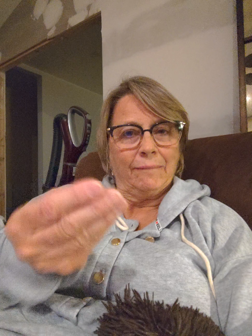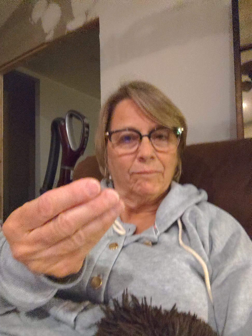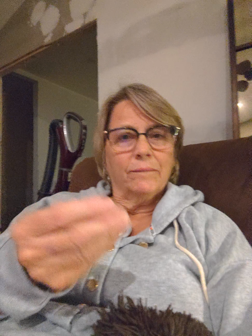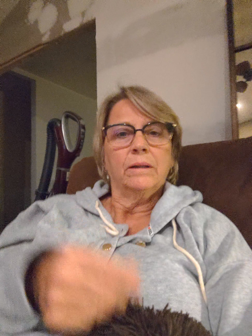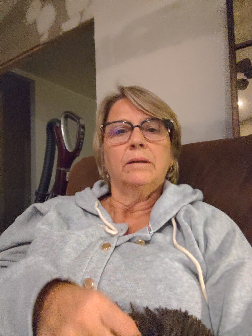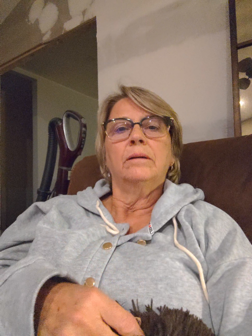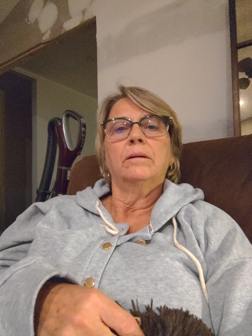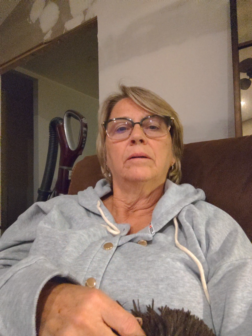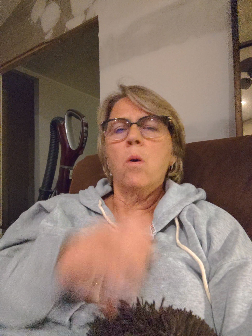give